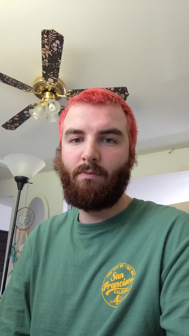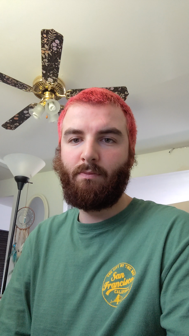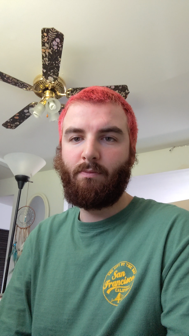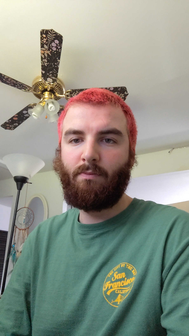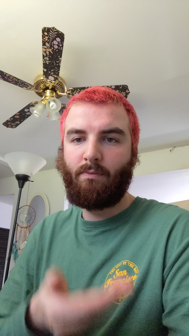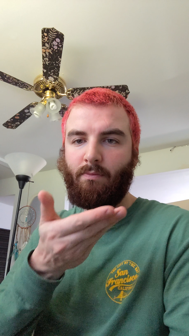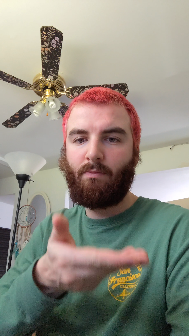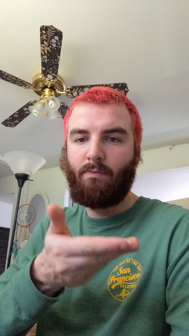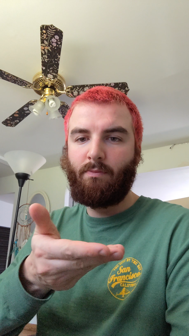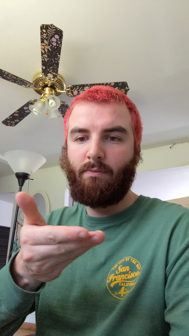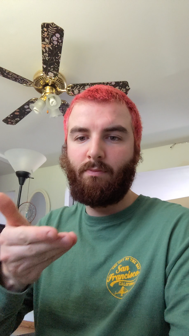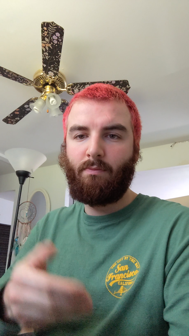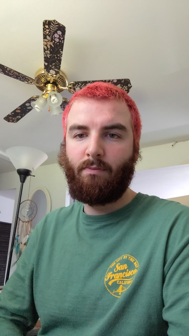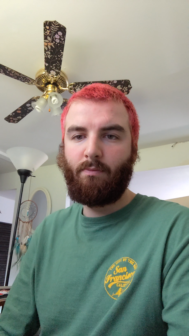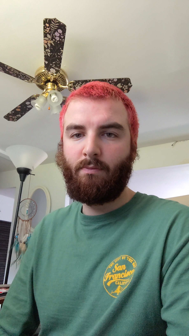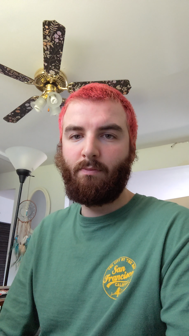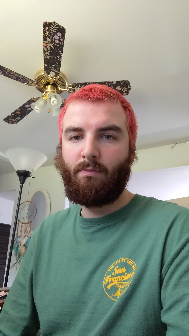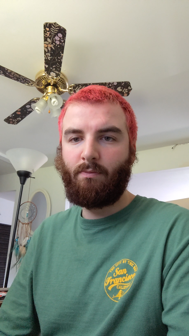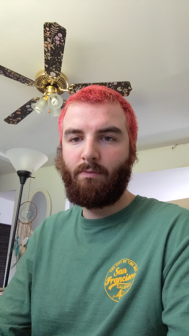carry